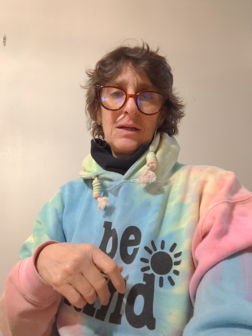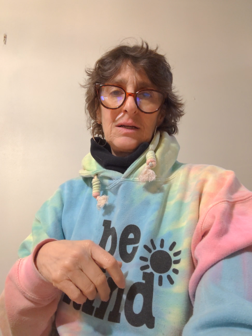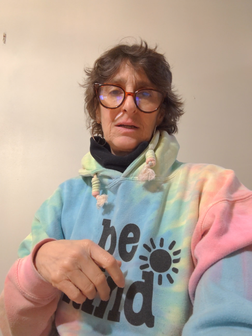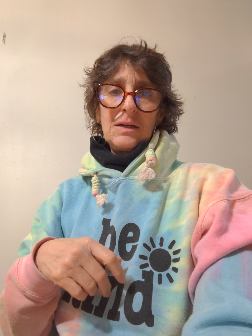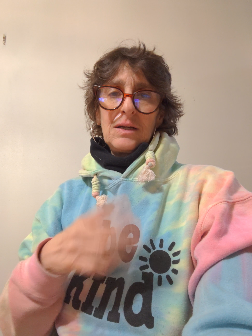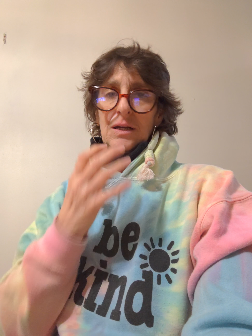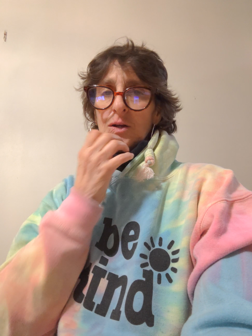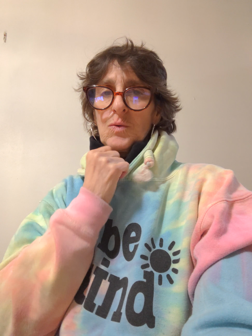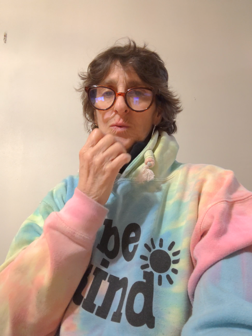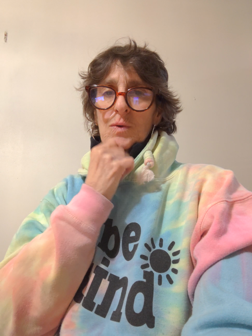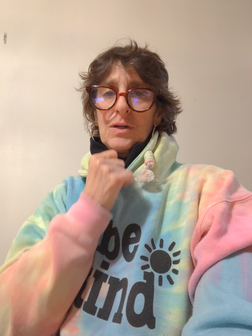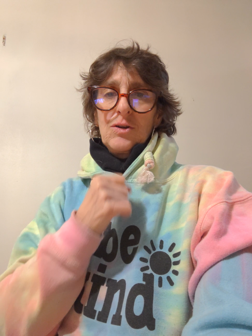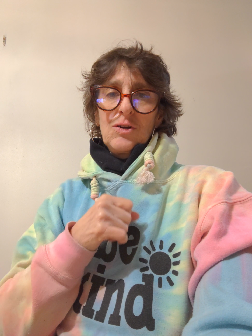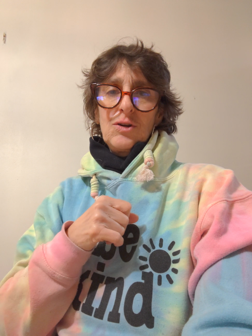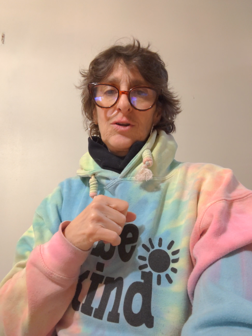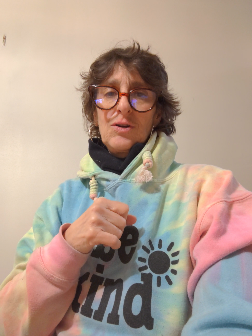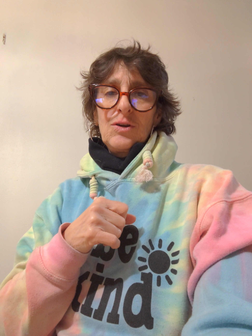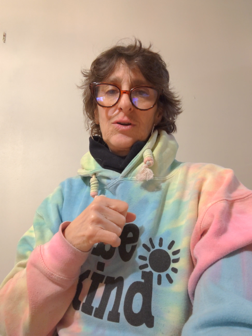underwear